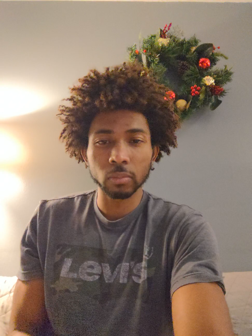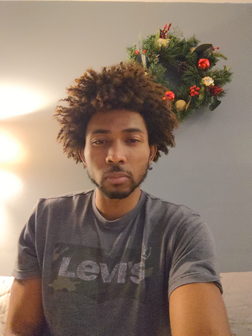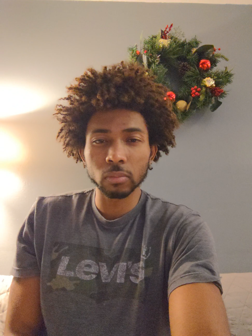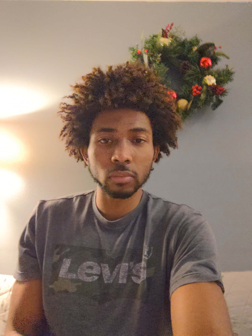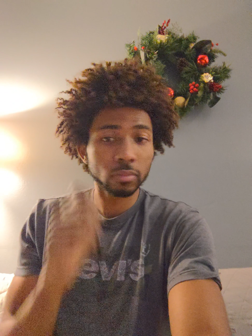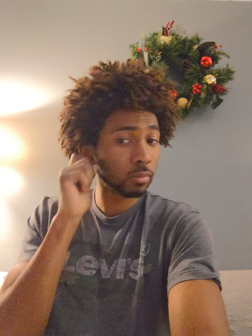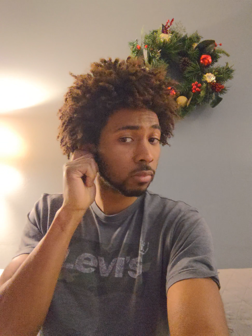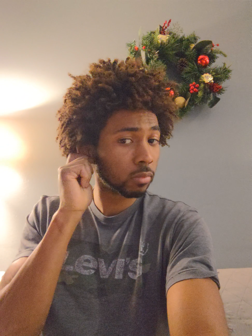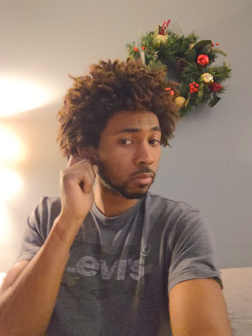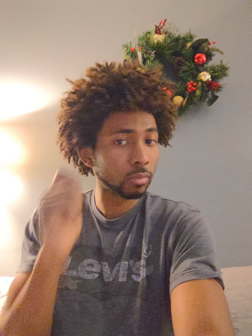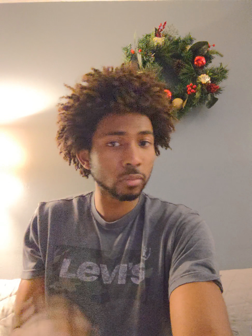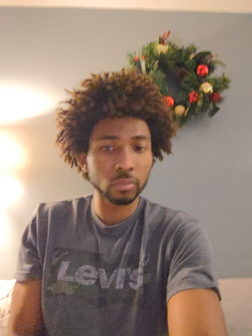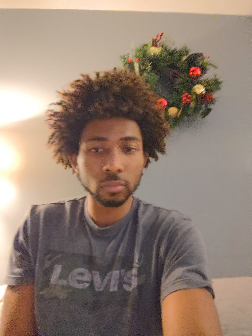ear